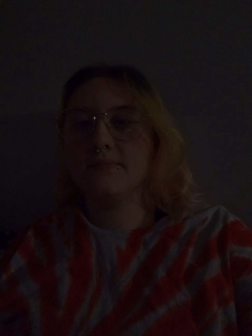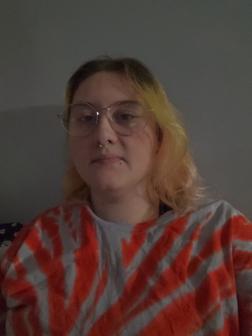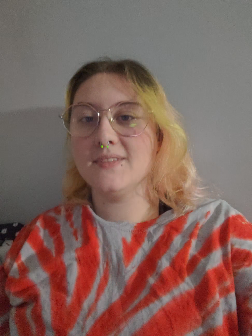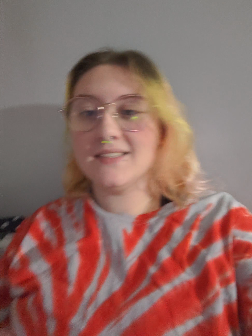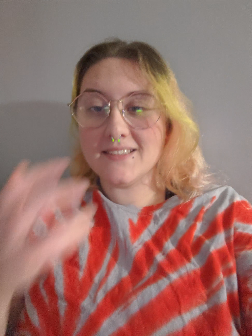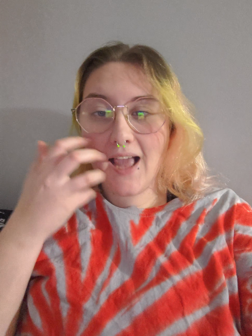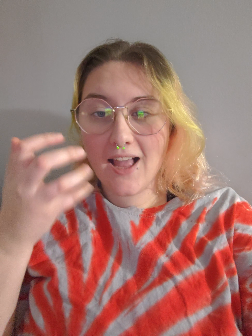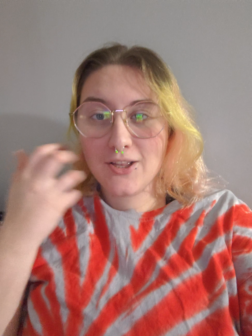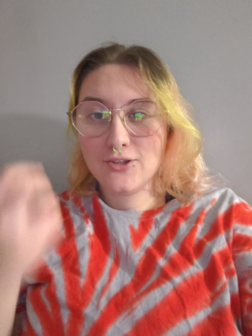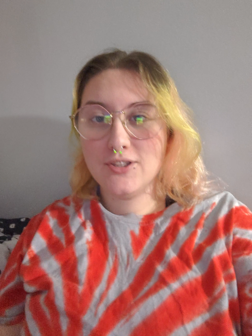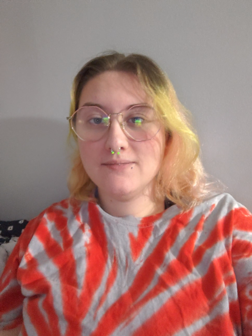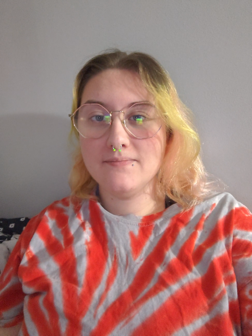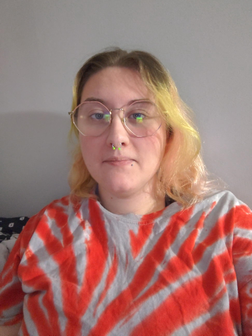tiger